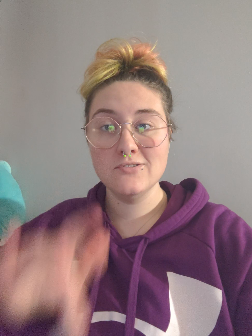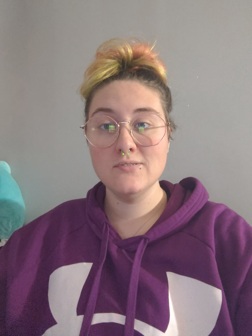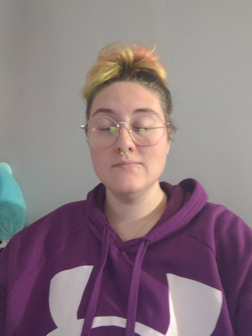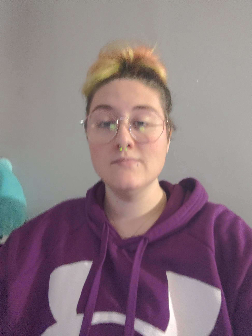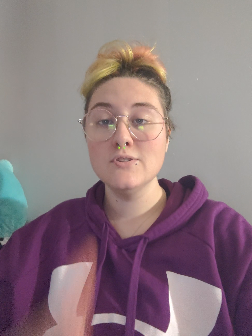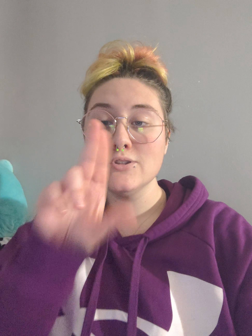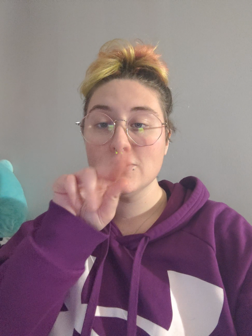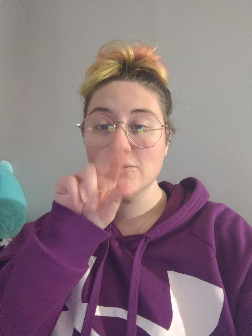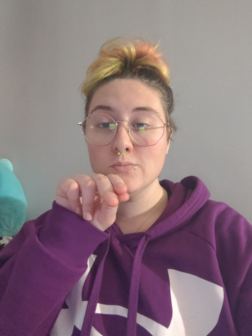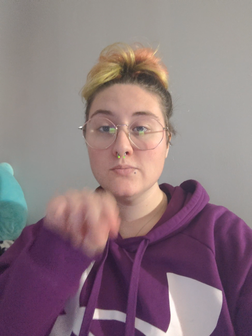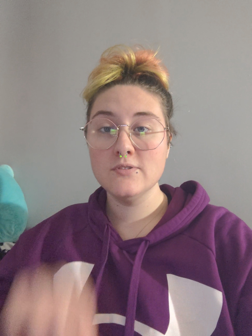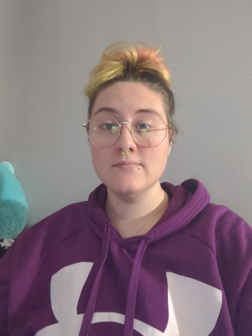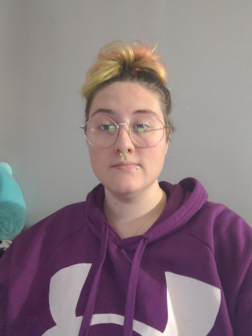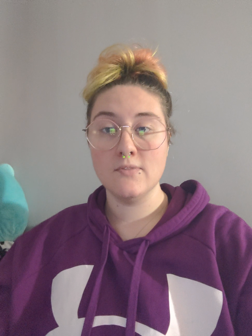goose